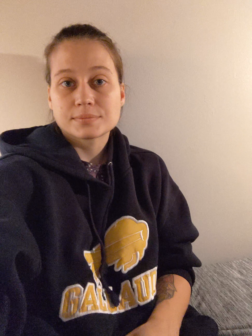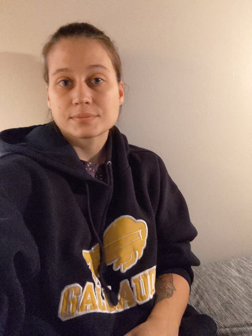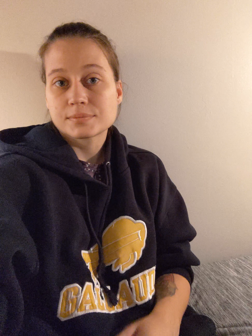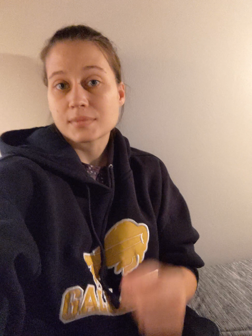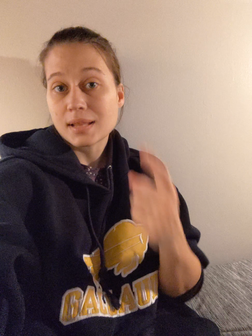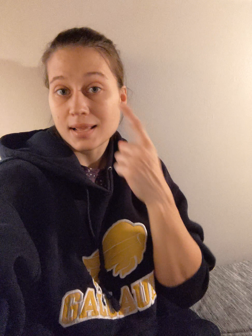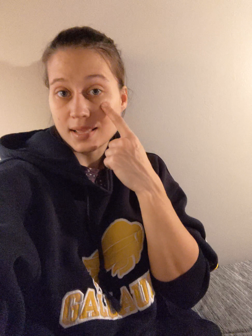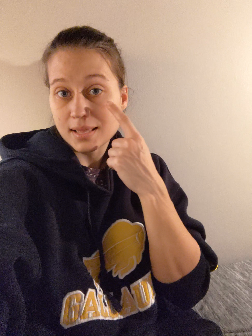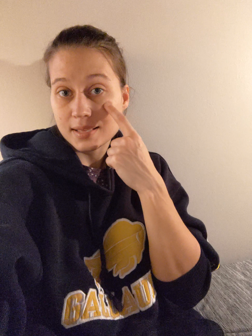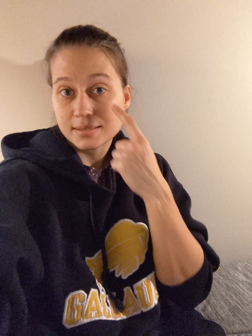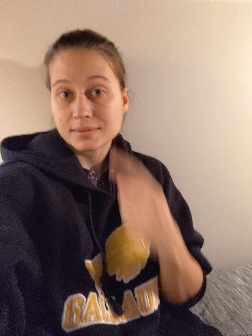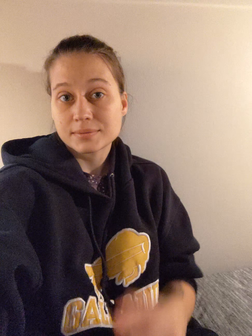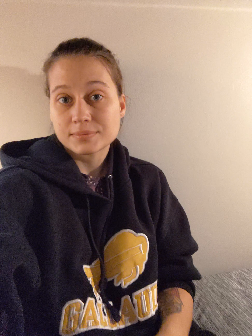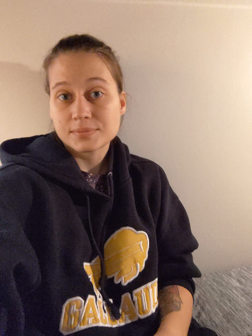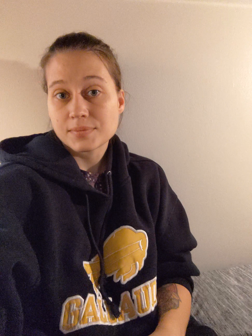eye